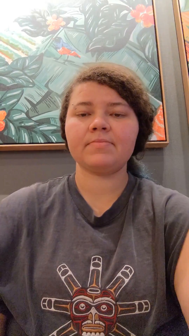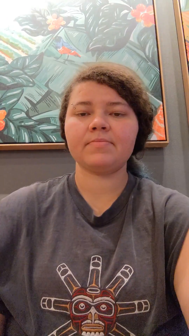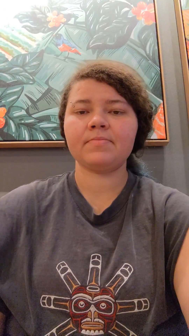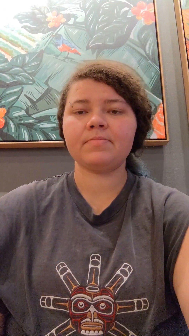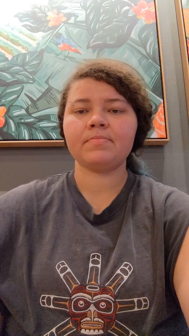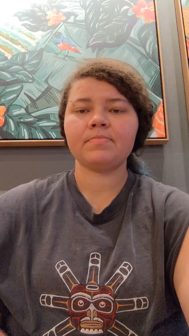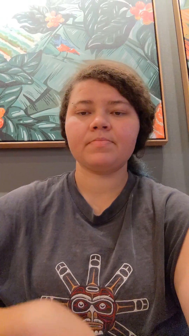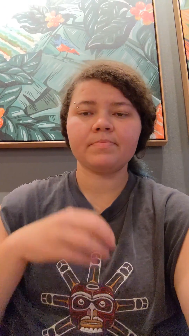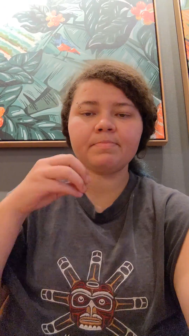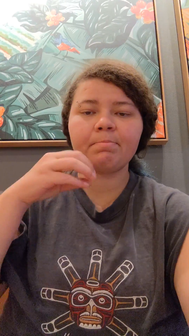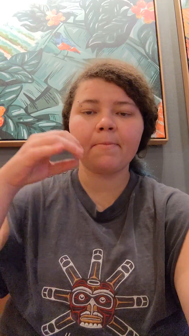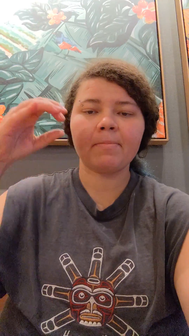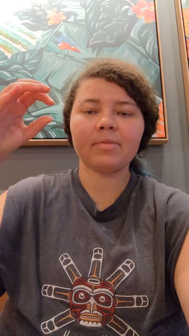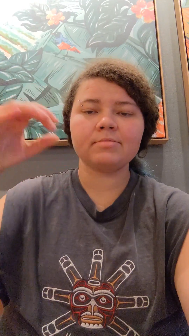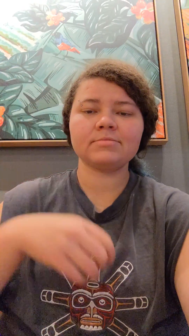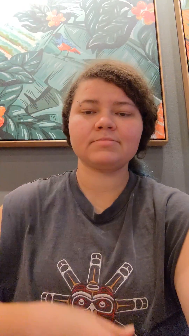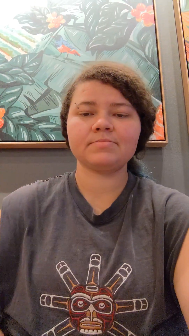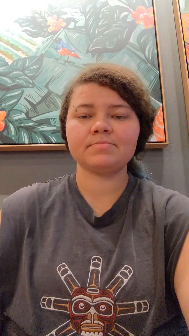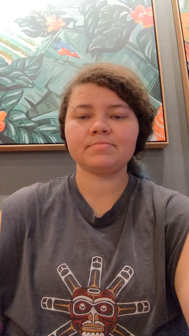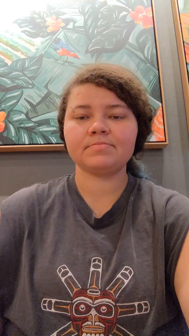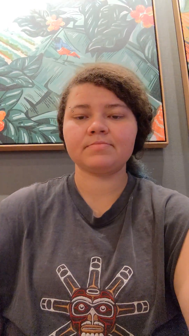bubbles